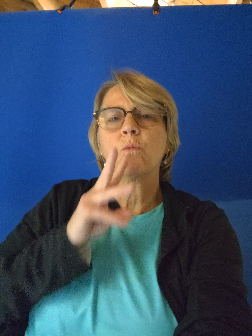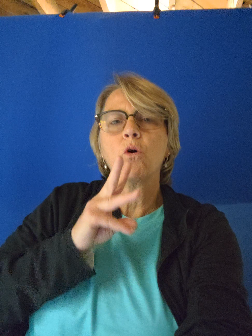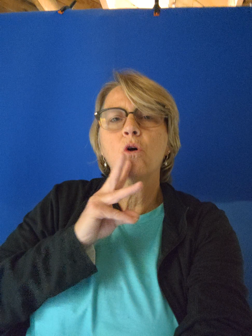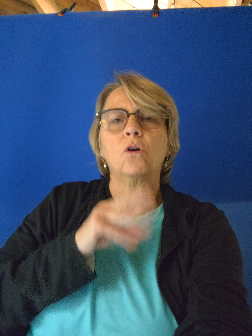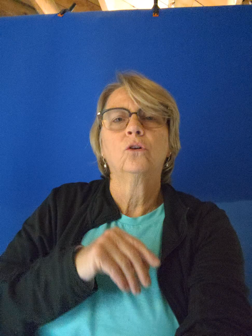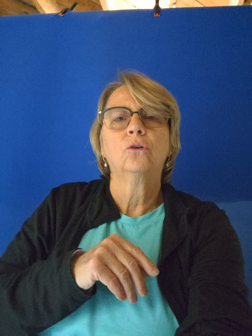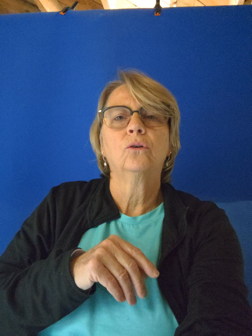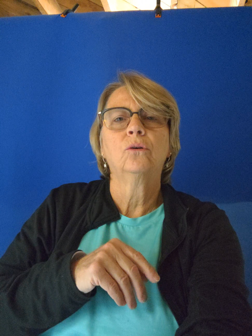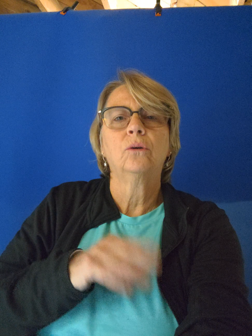water